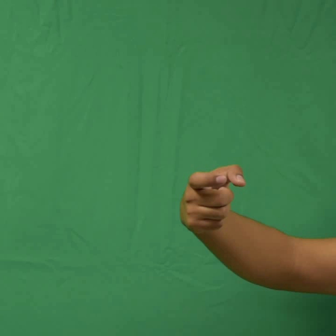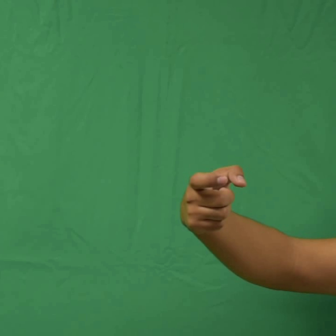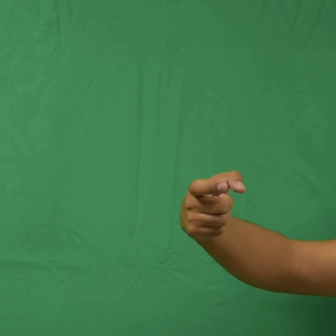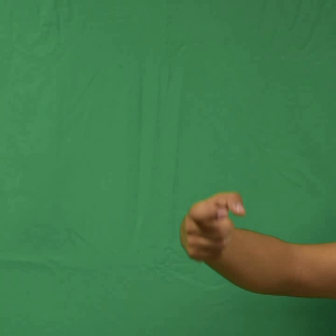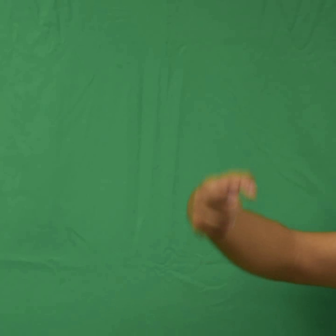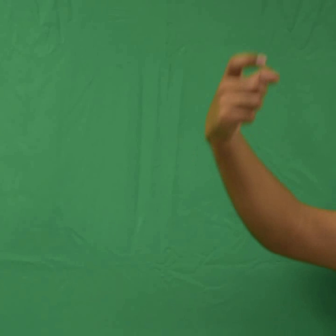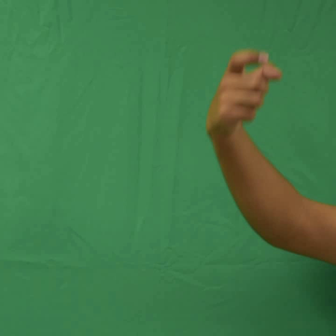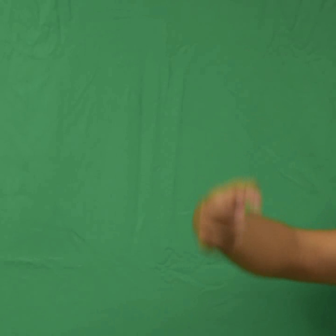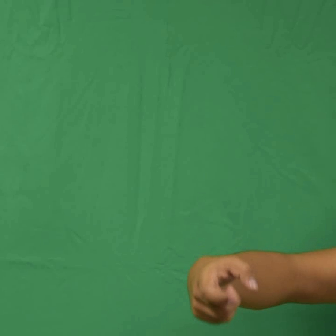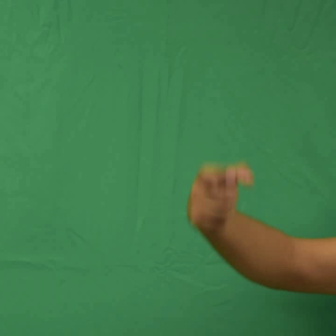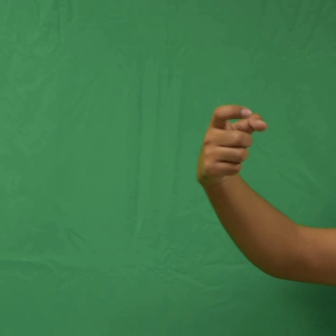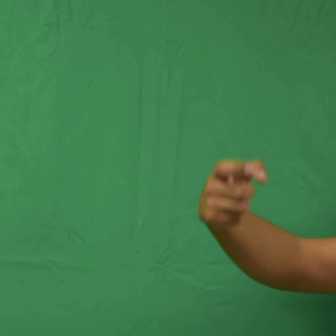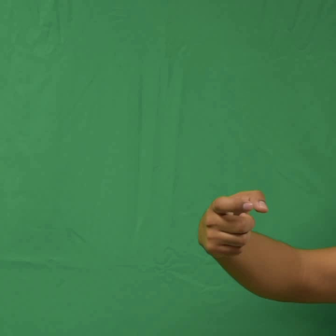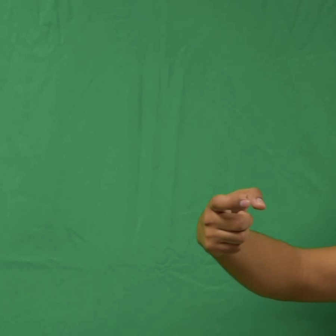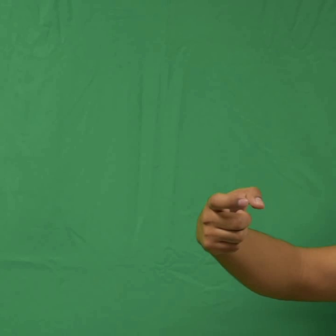Q